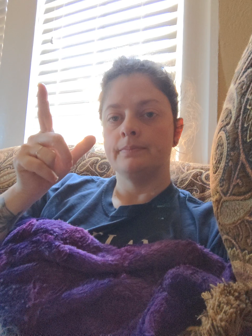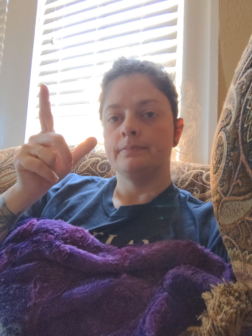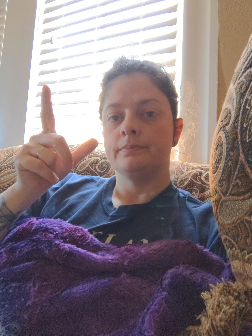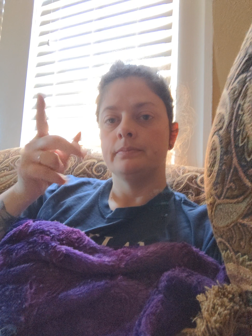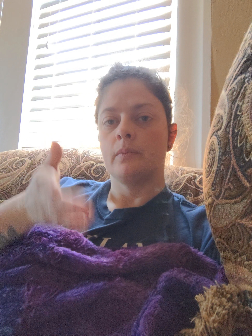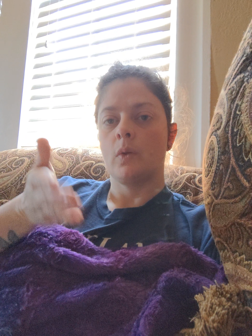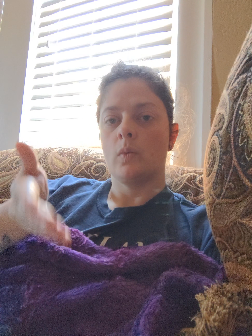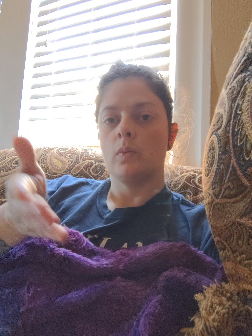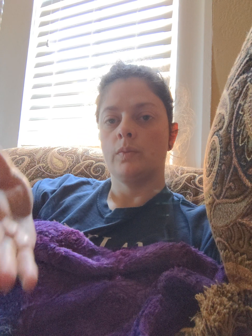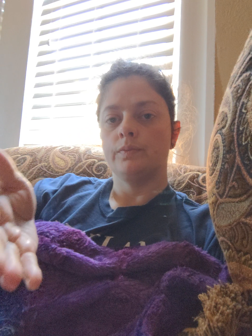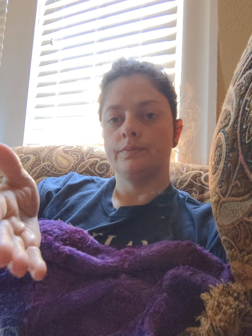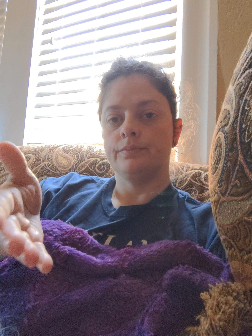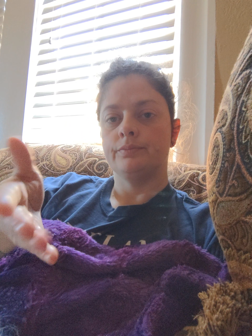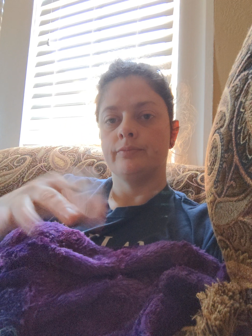boat